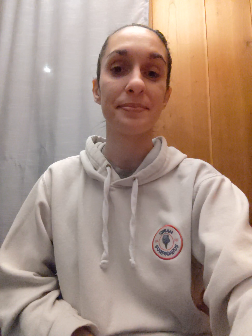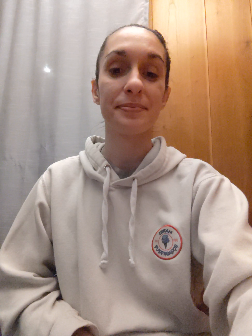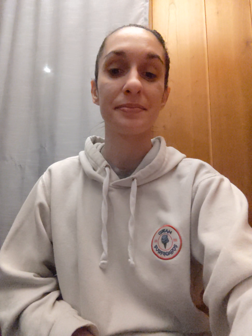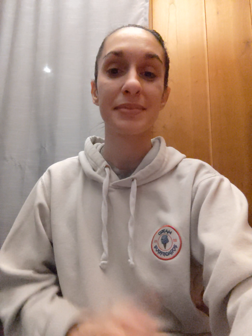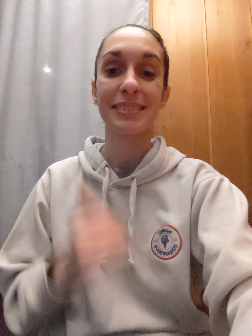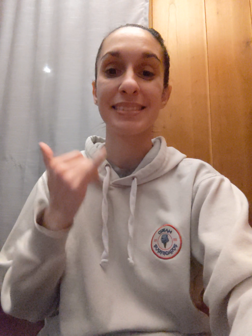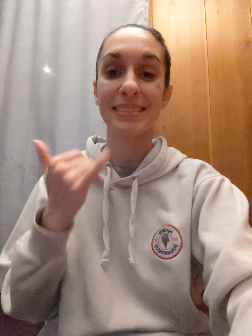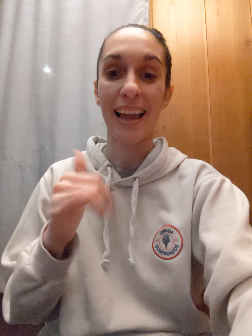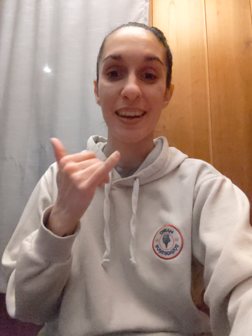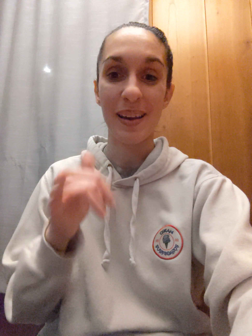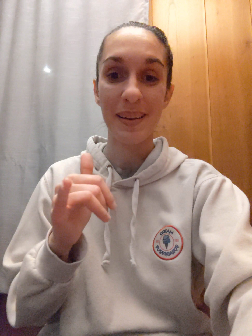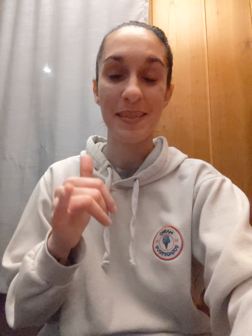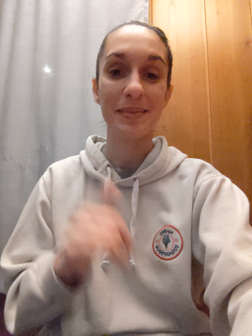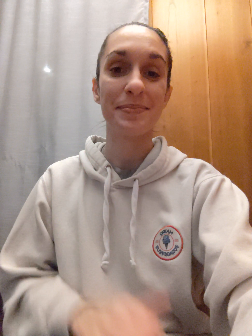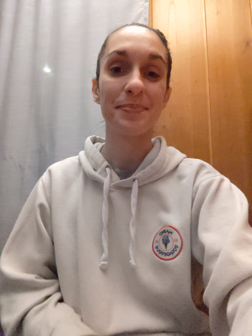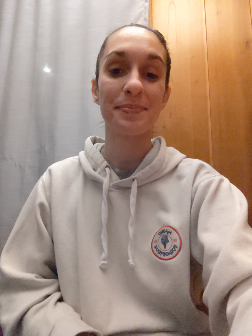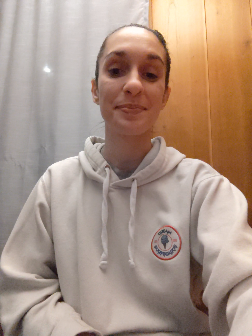yellow